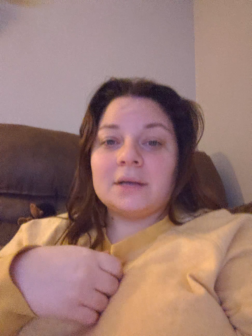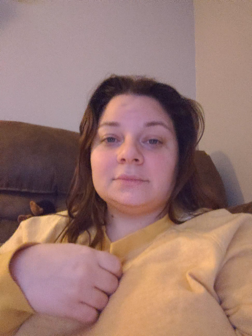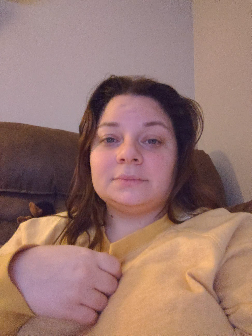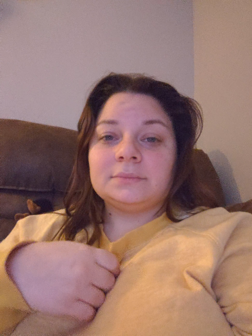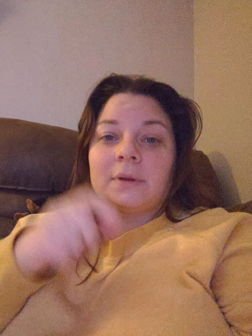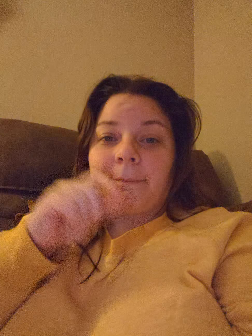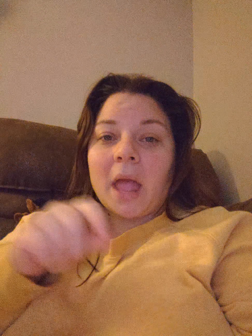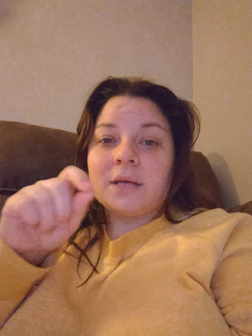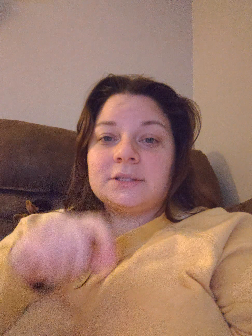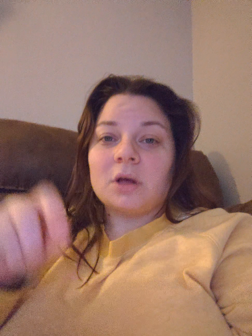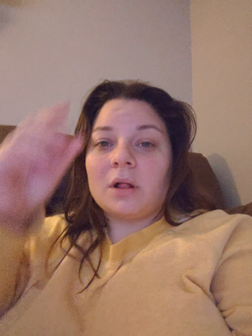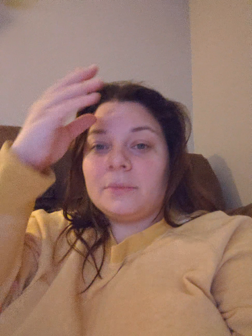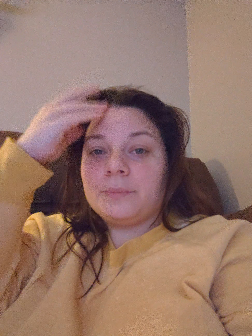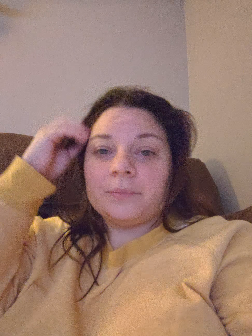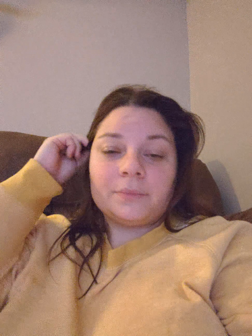pencil